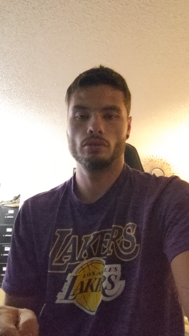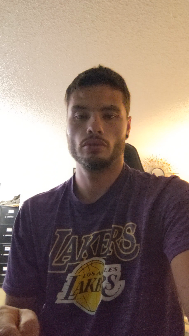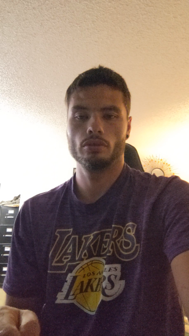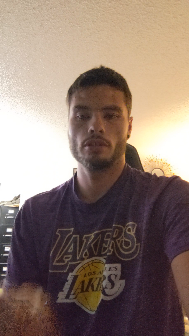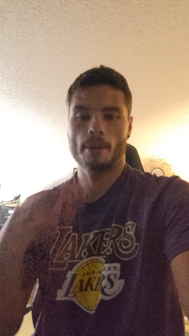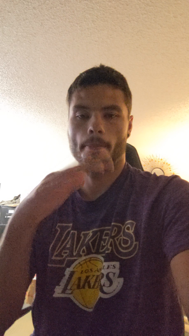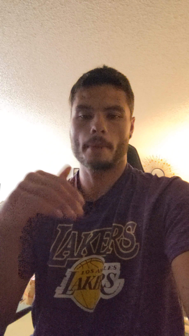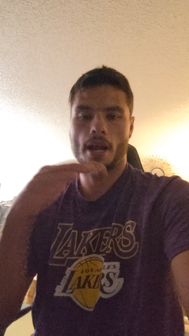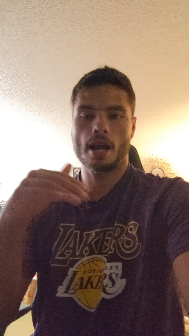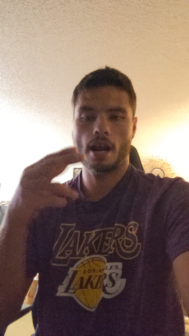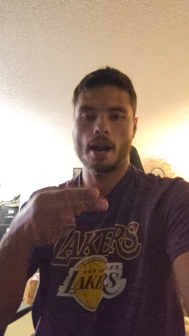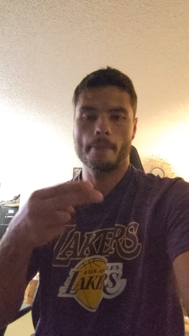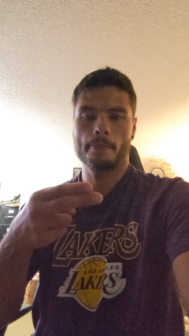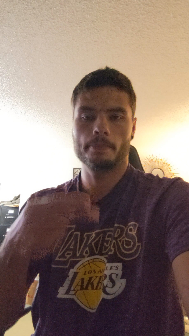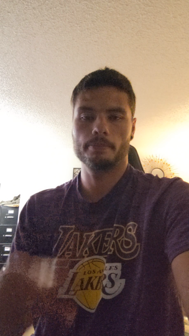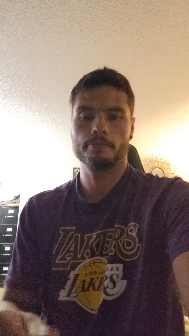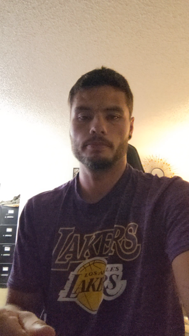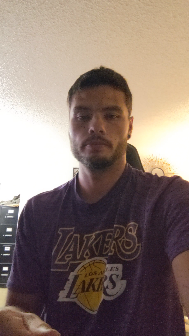pet's name